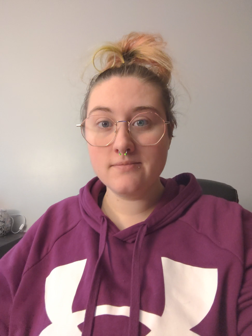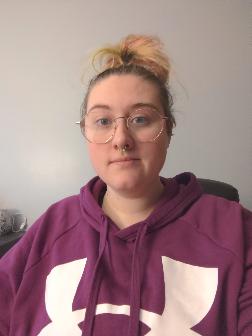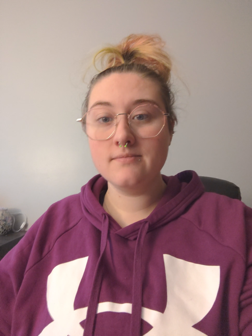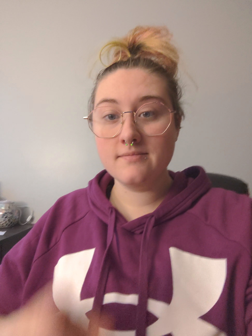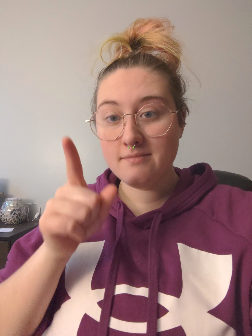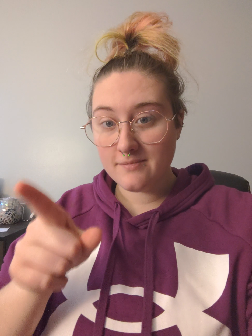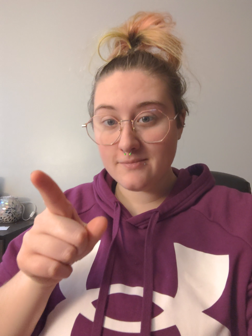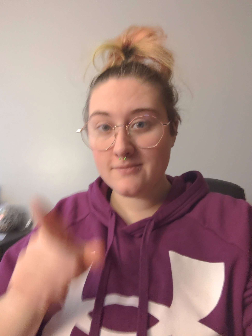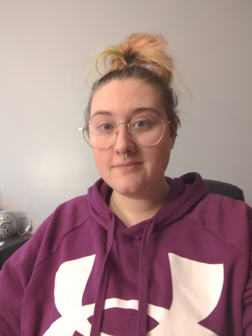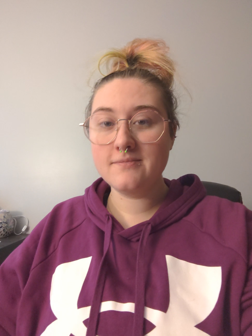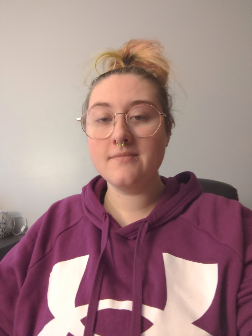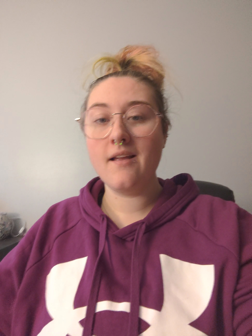he/she/it